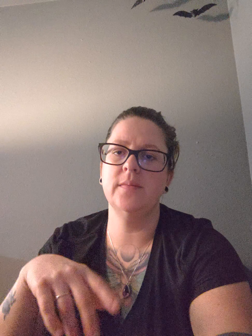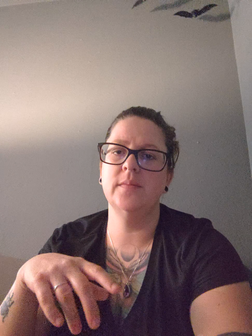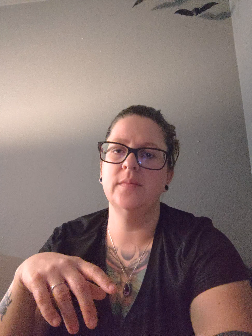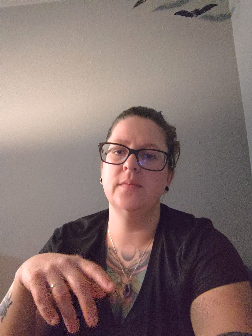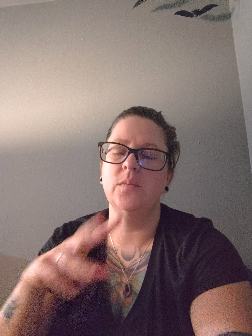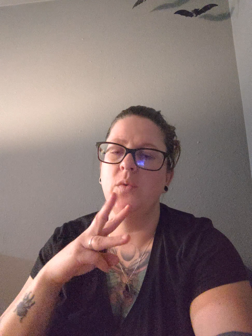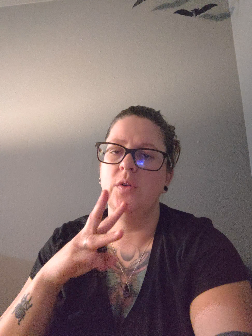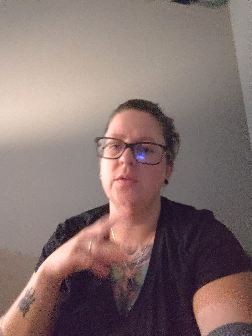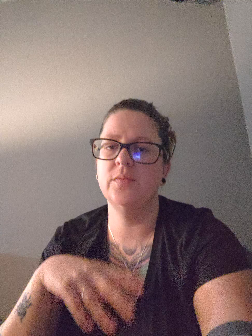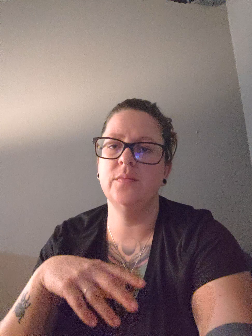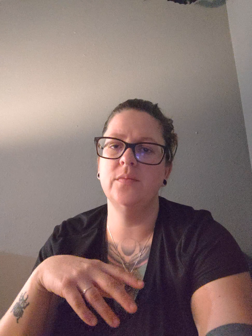water